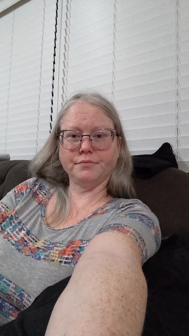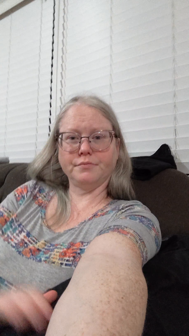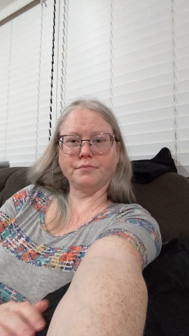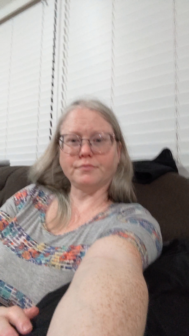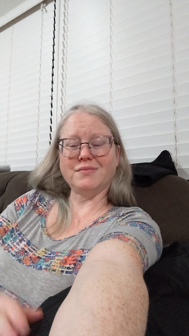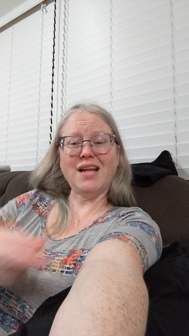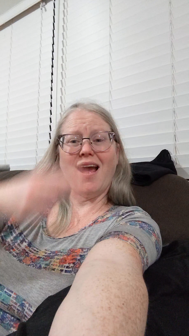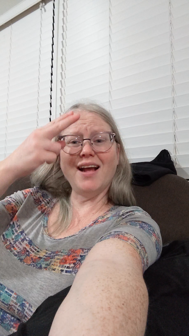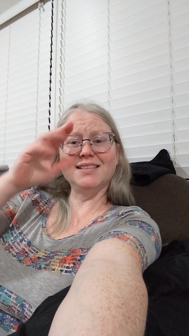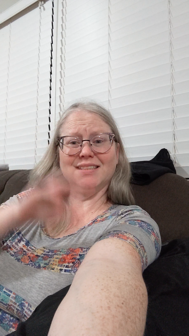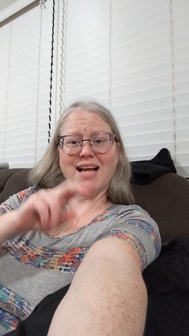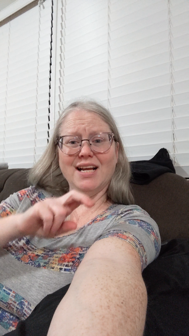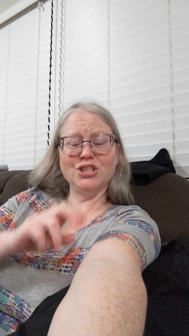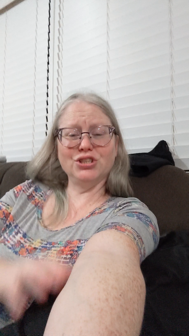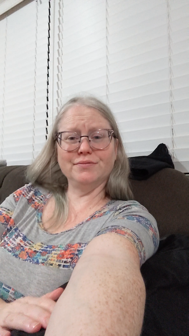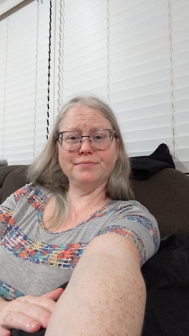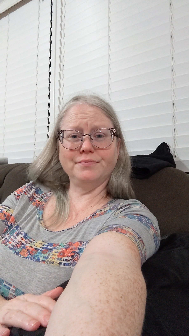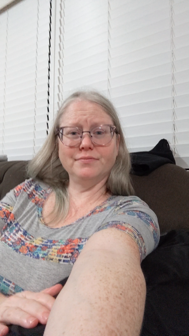high chair